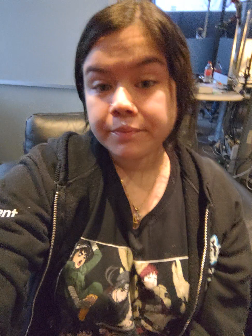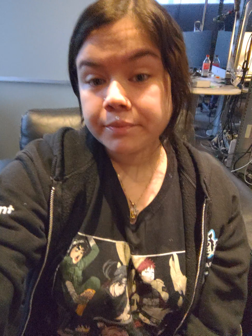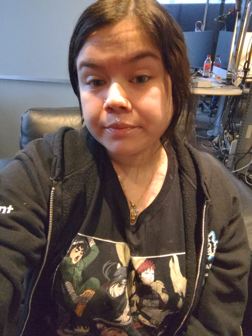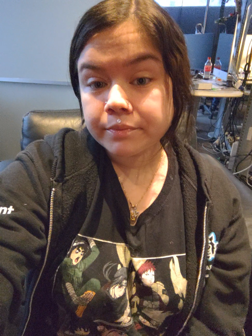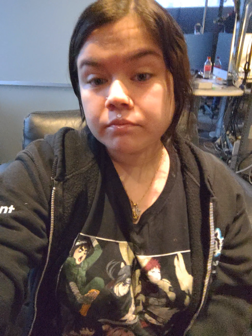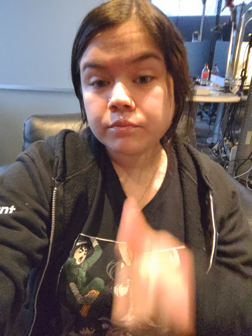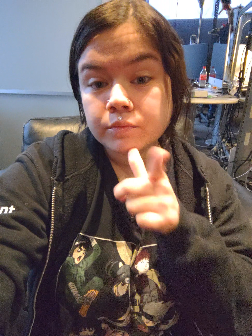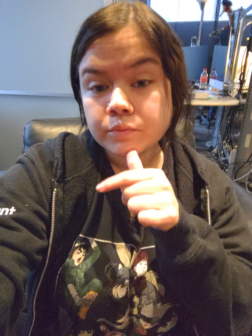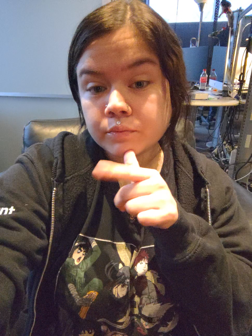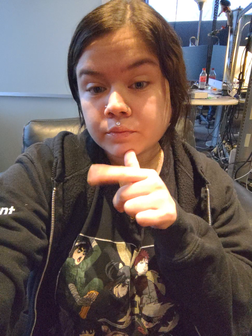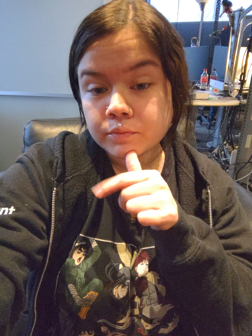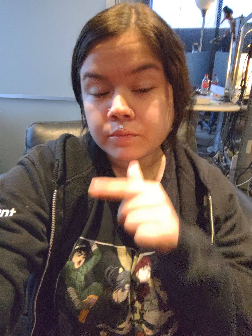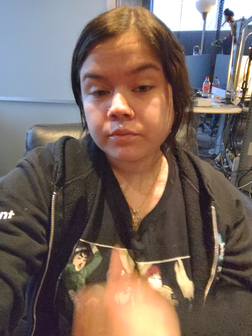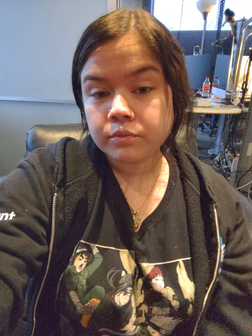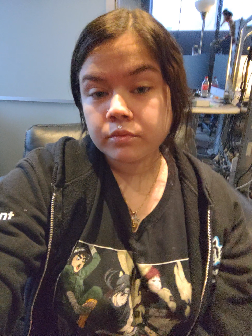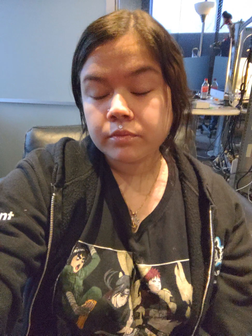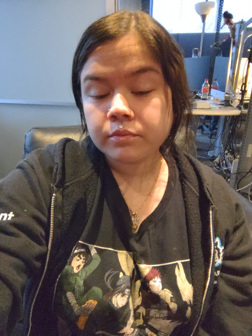who